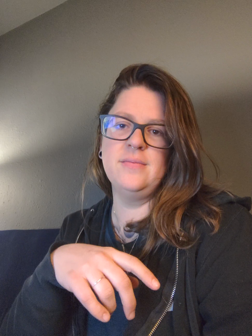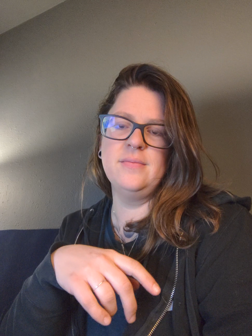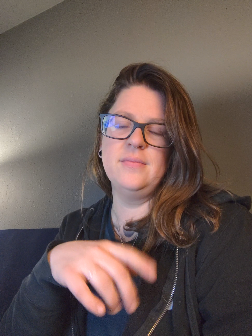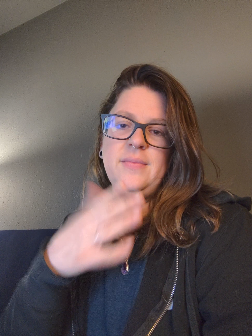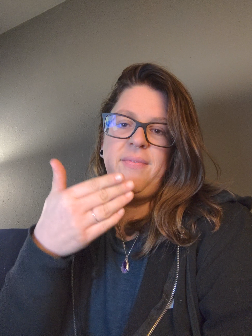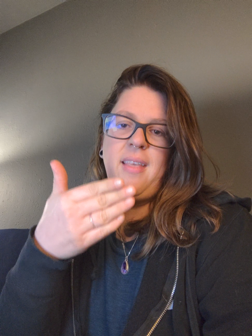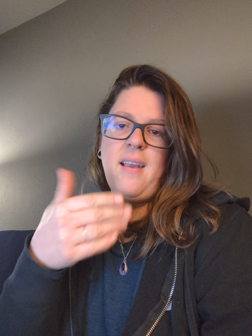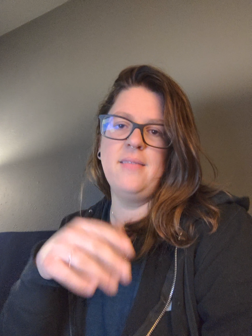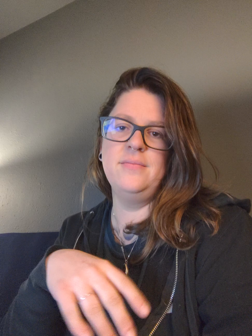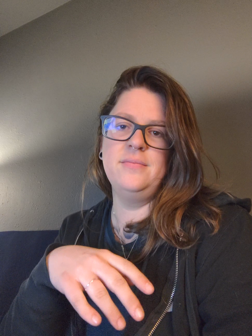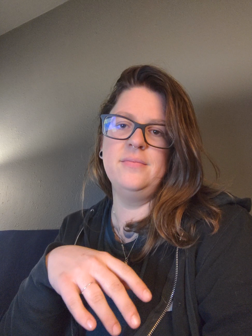flag